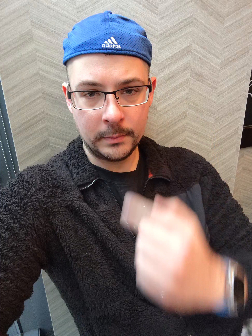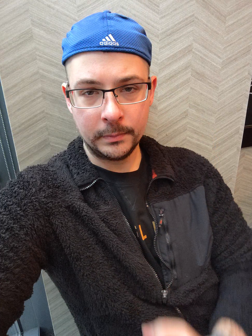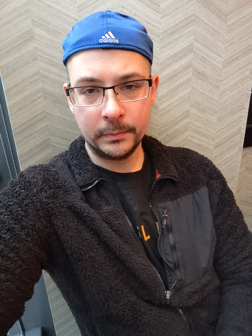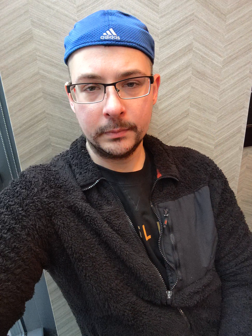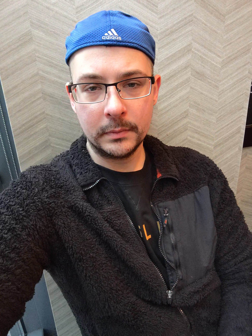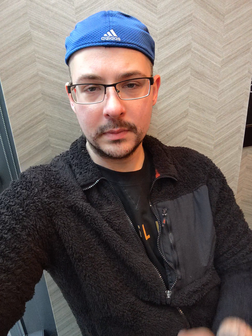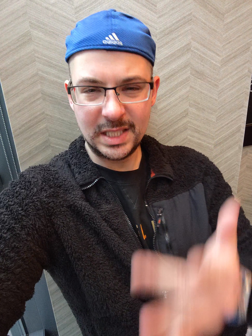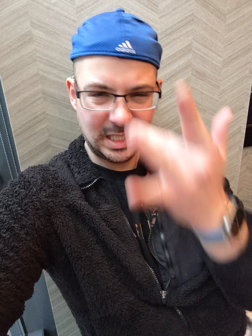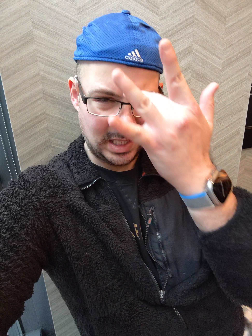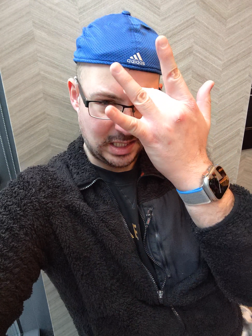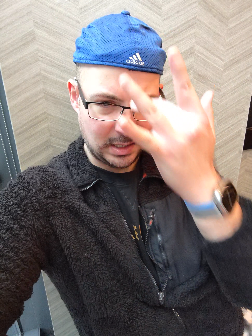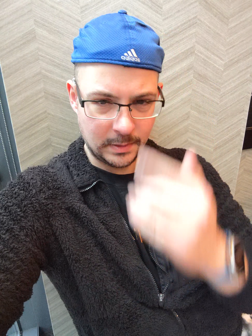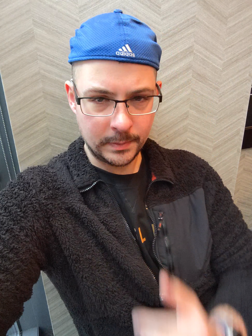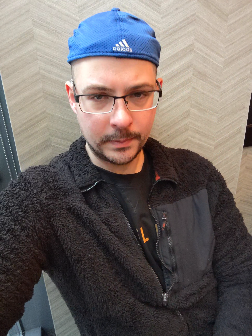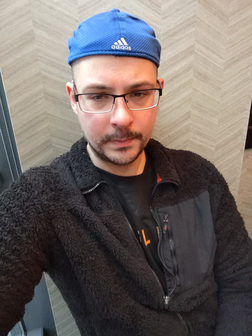sick